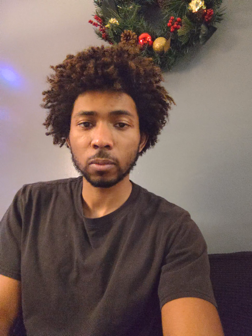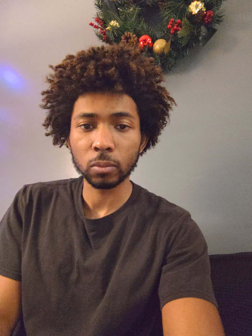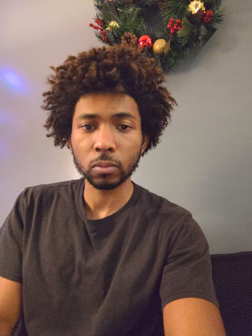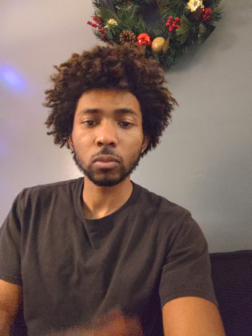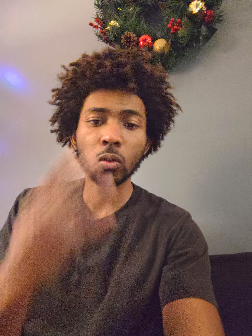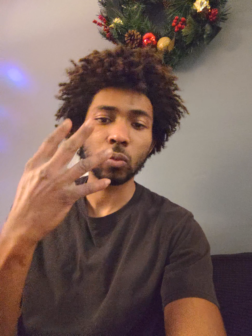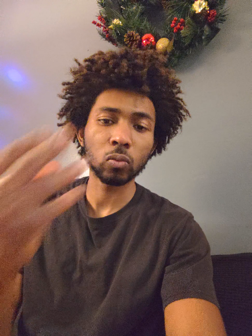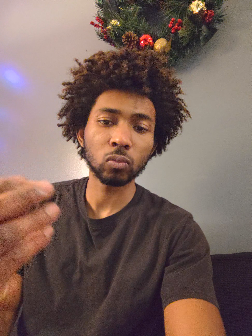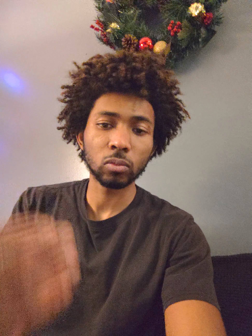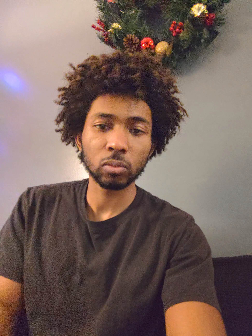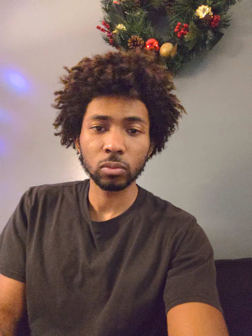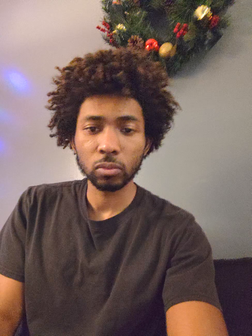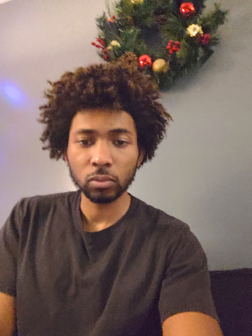go